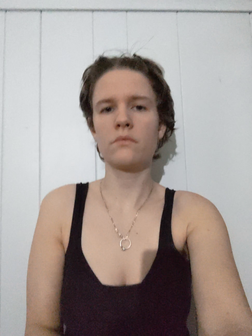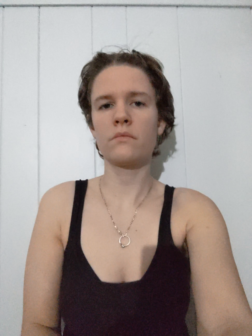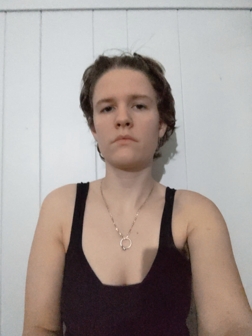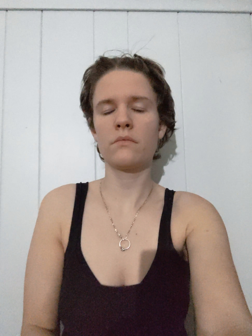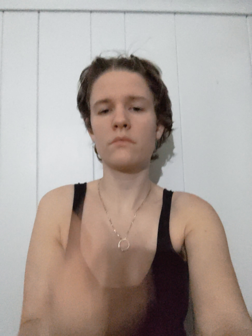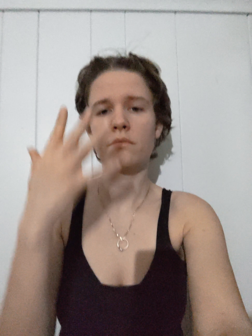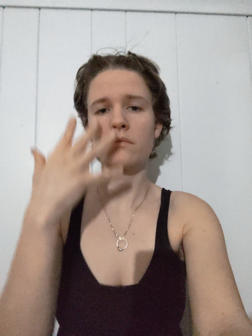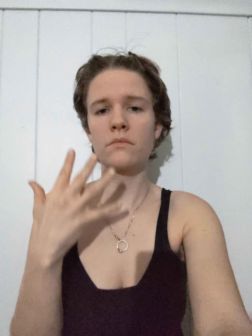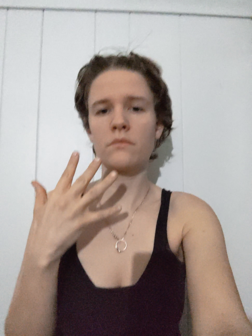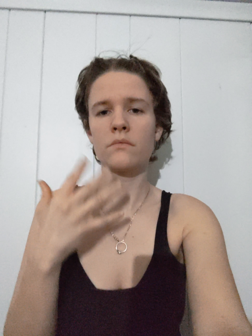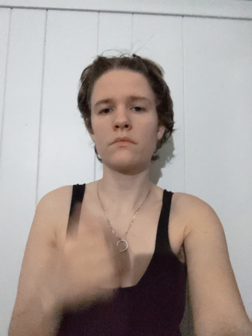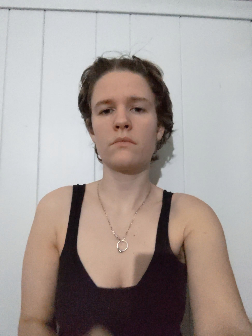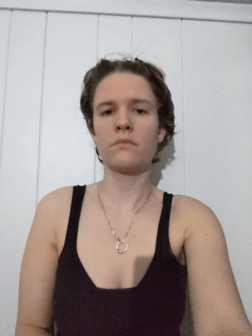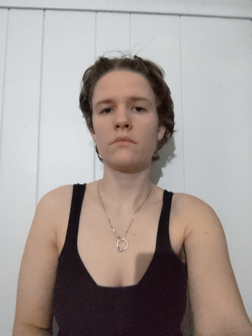sad